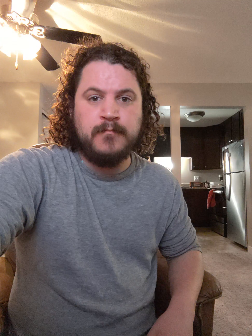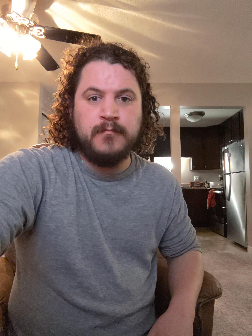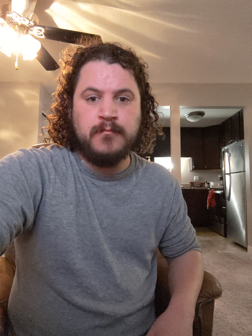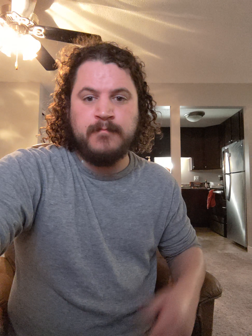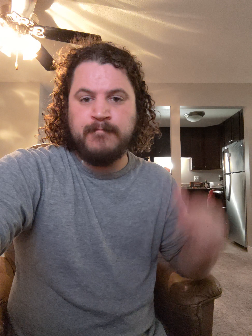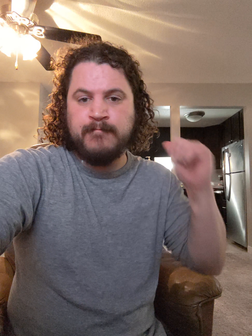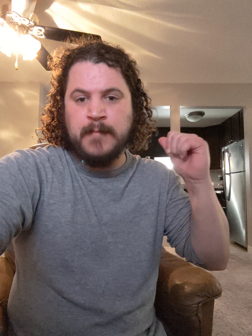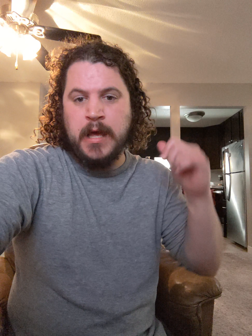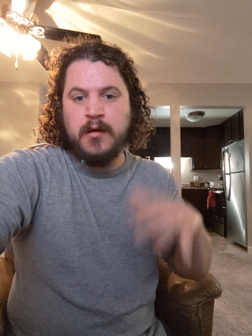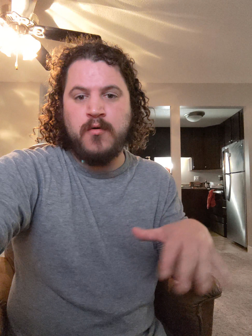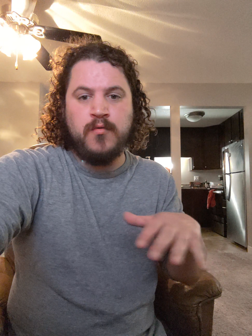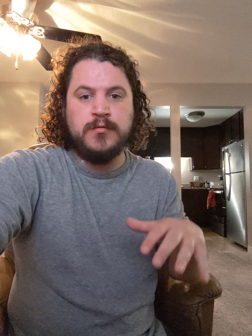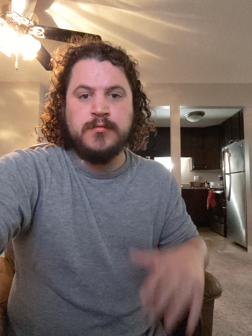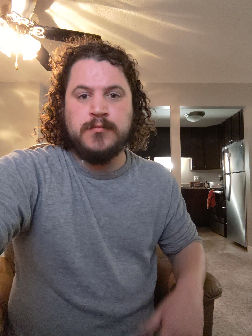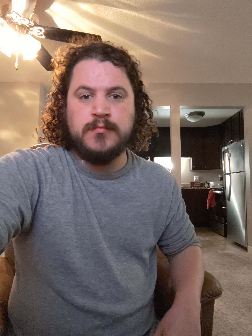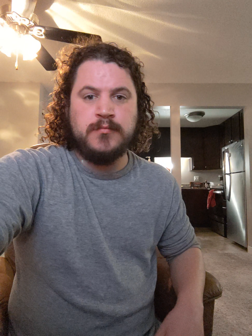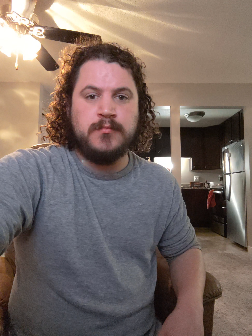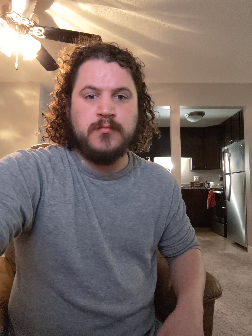backyard